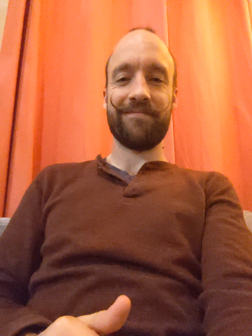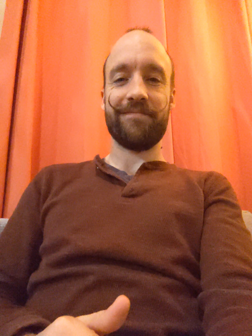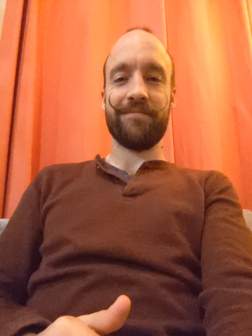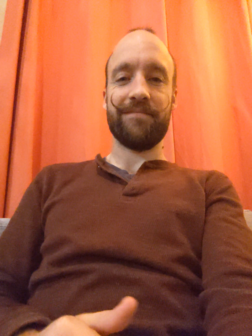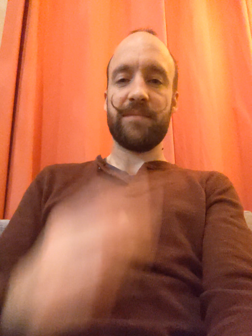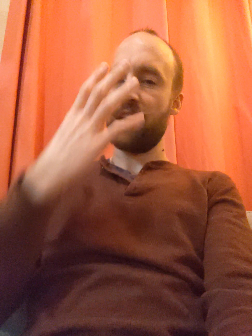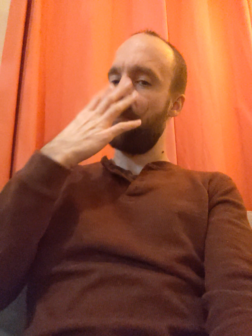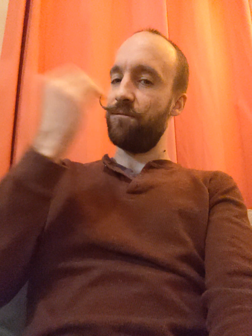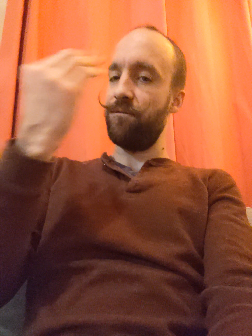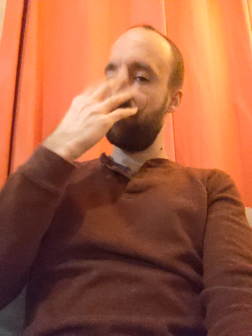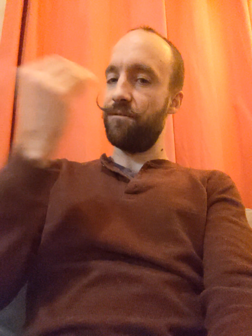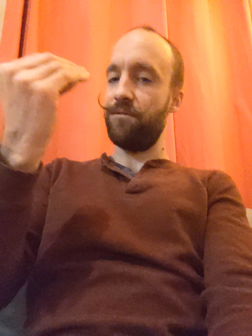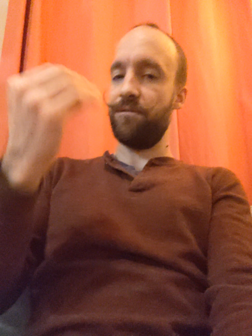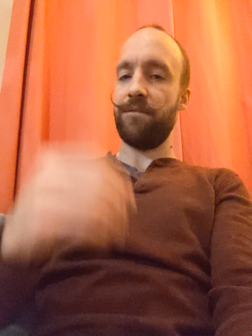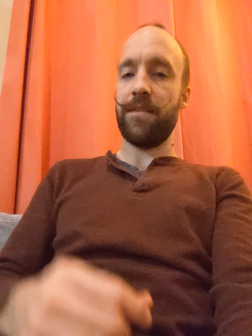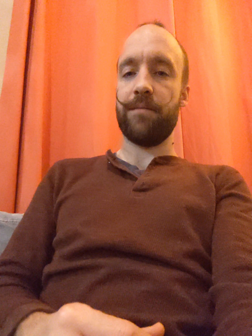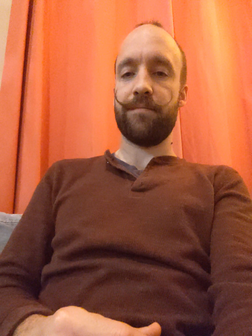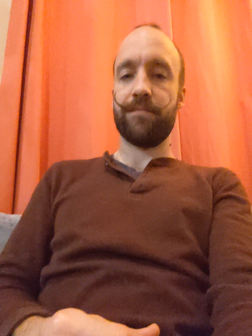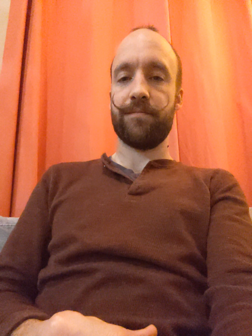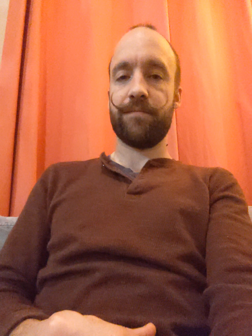wolf